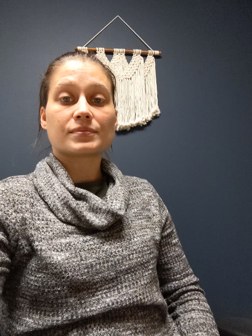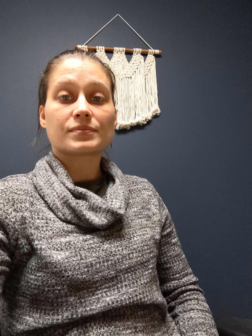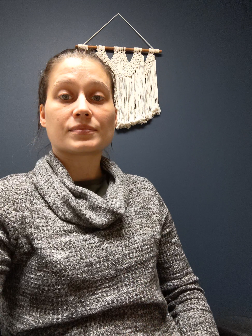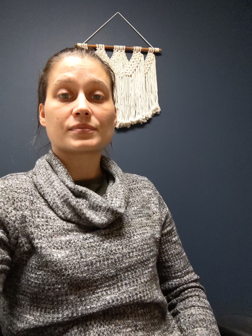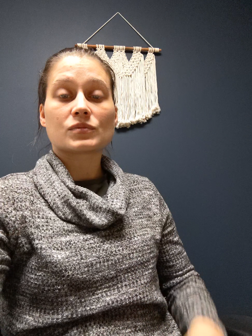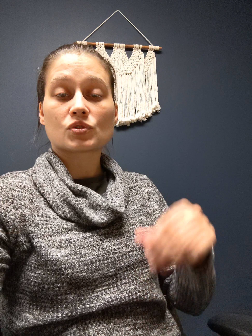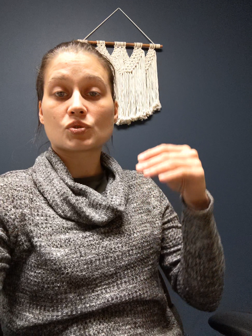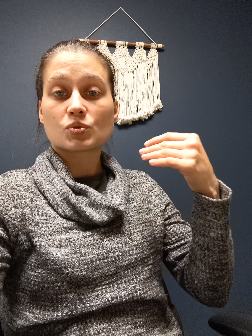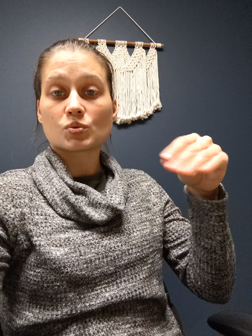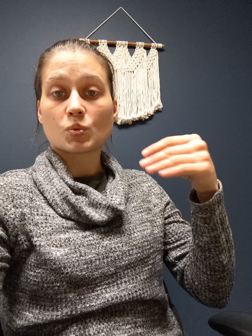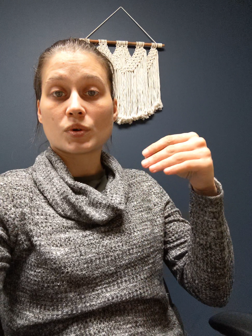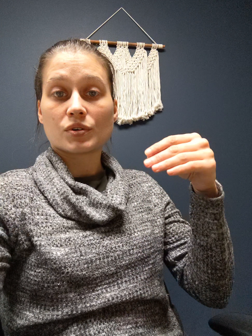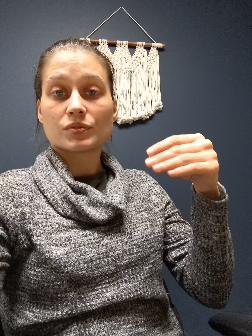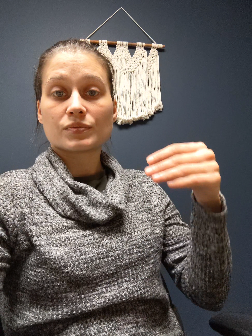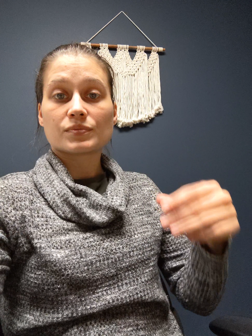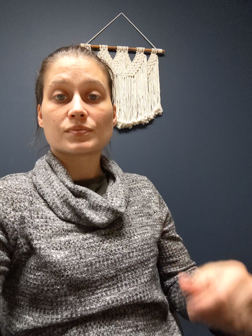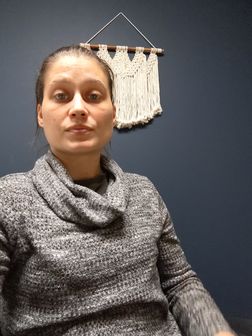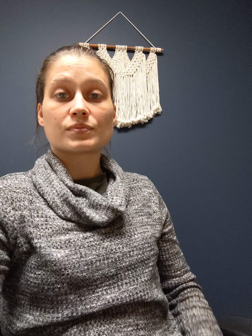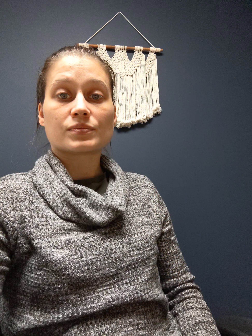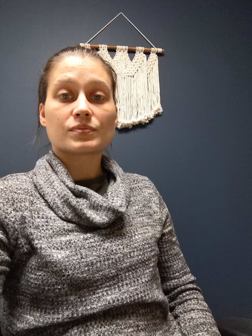store